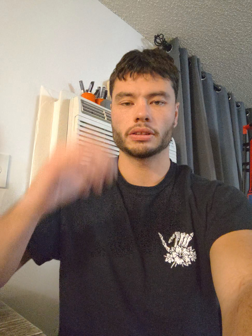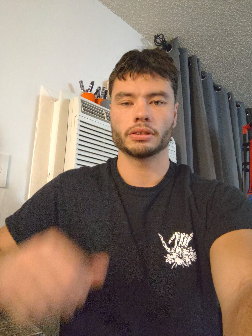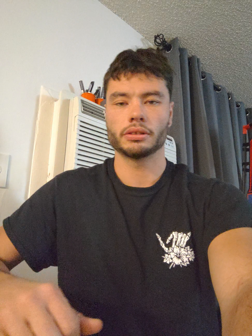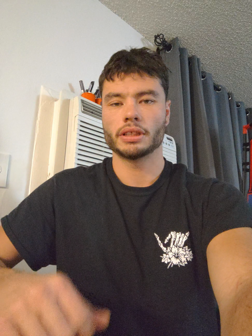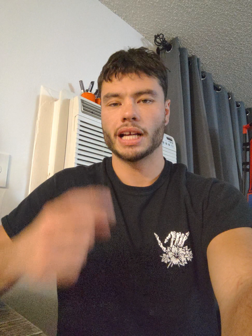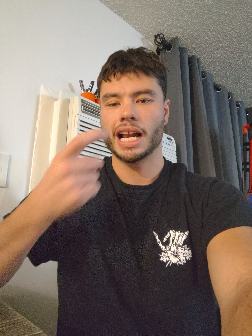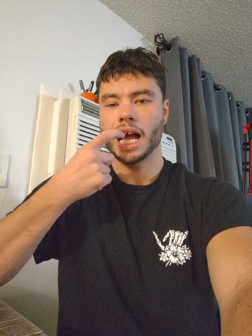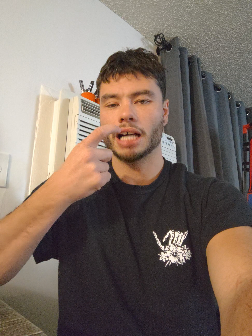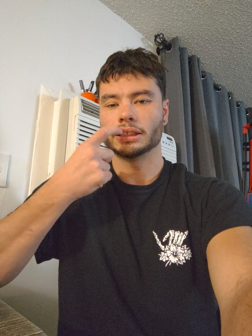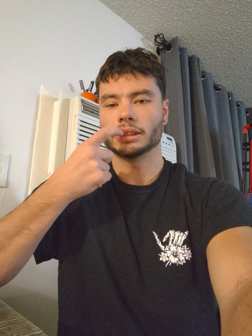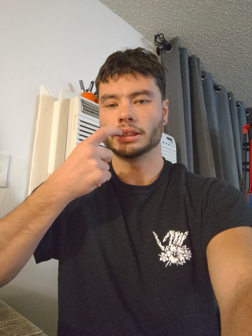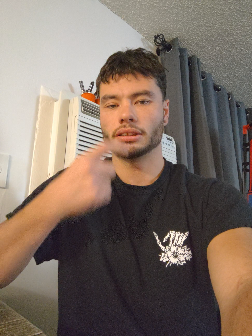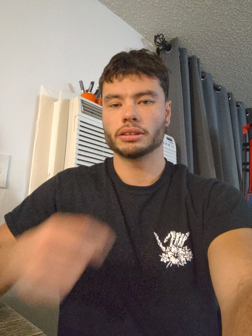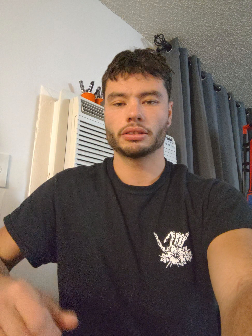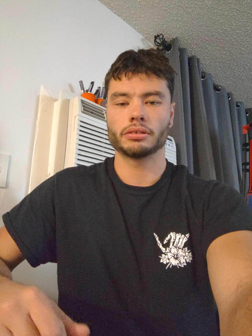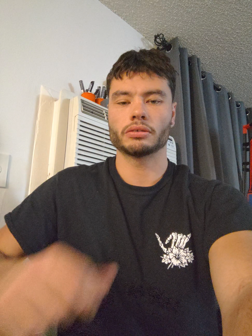window